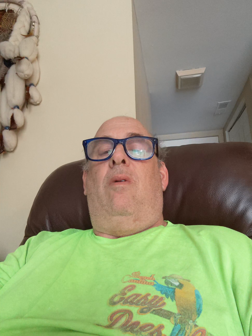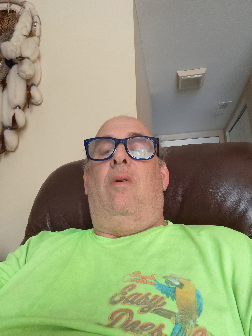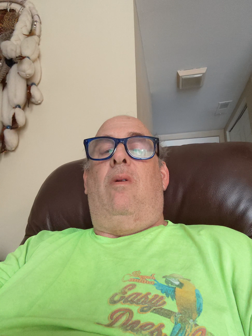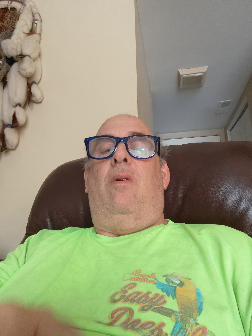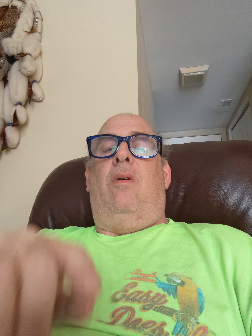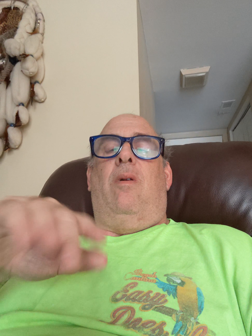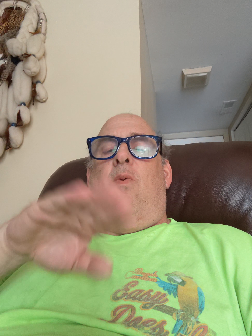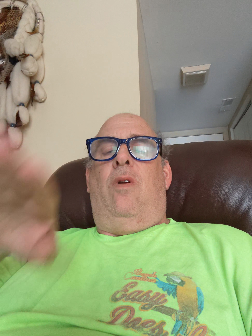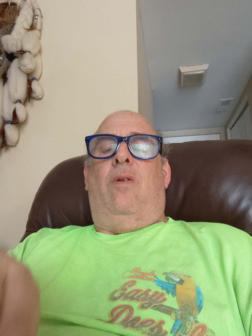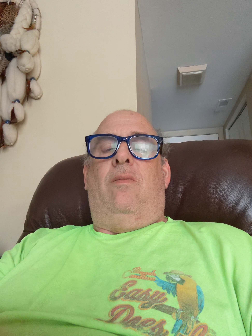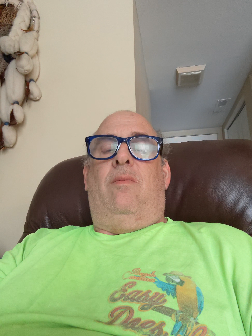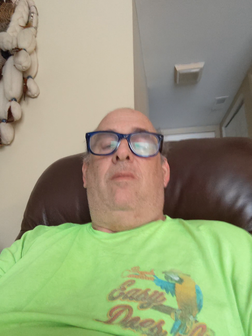pool